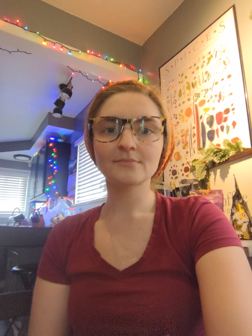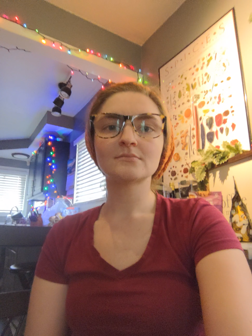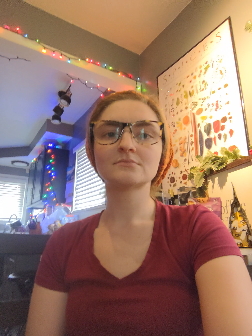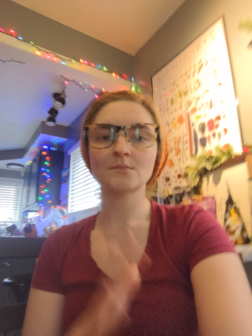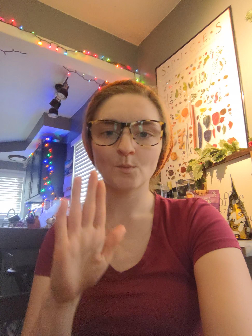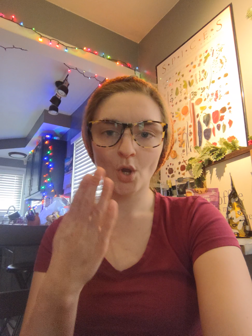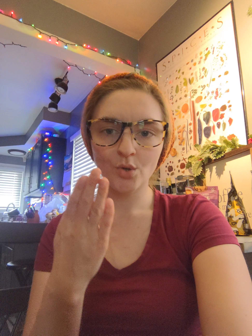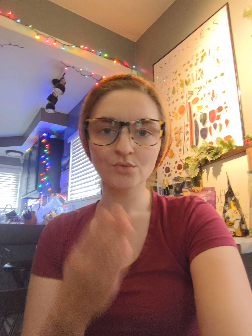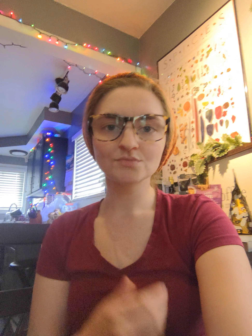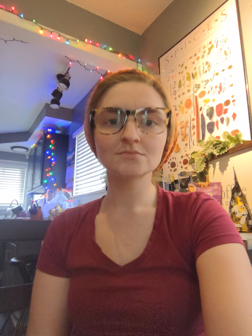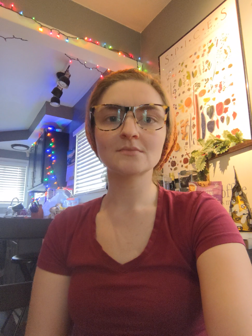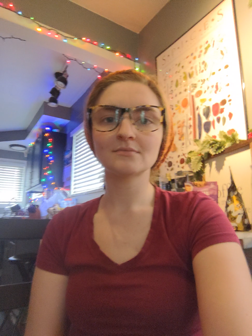book